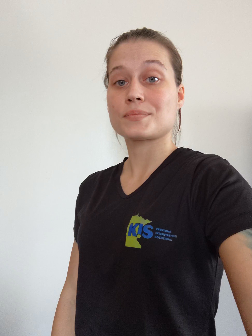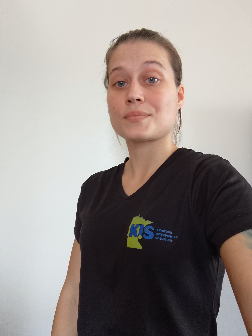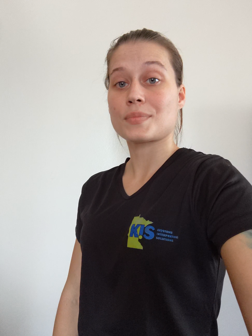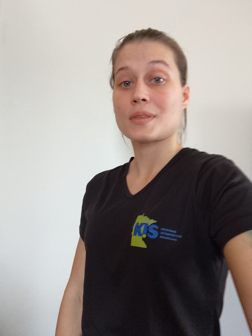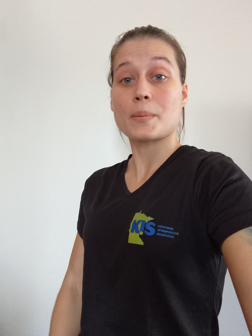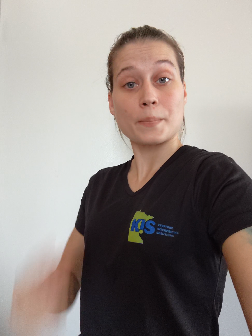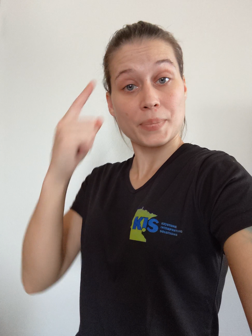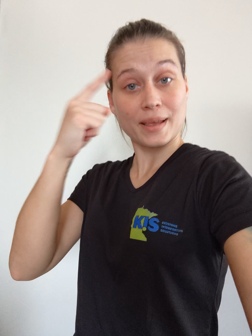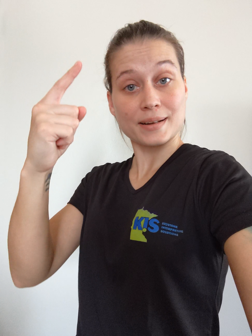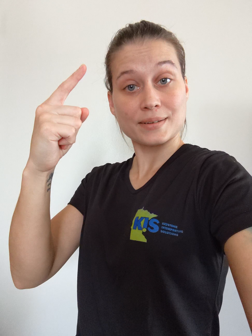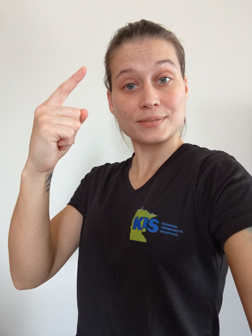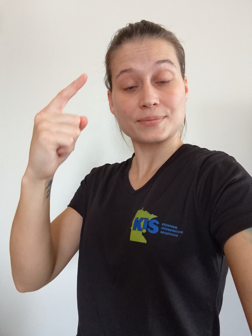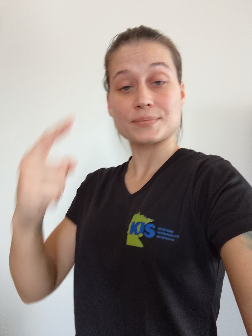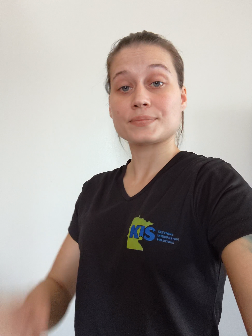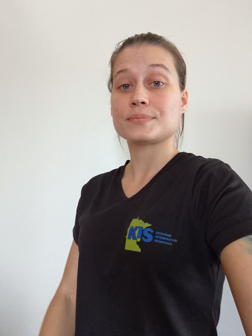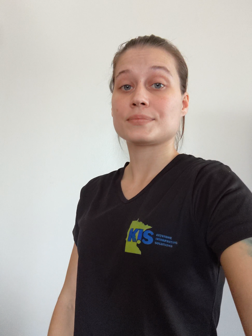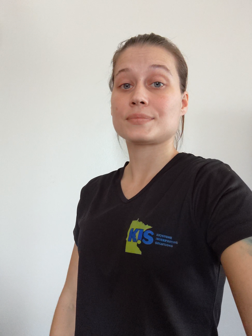penny